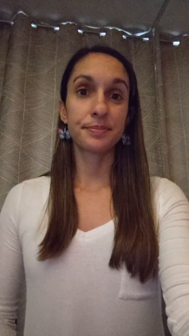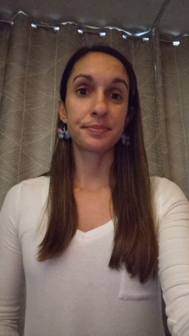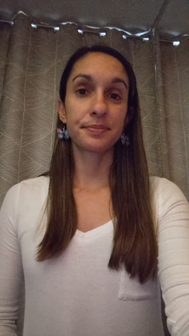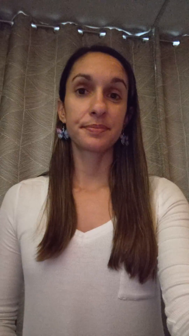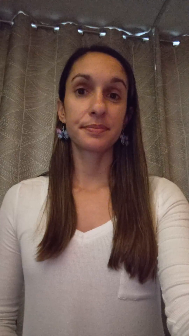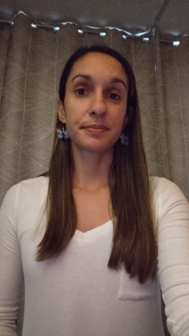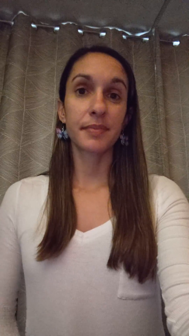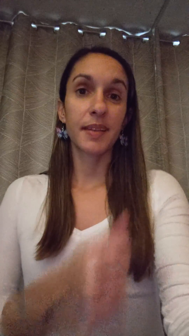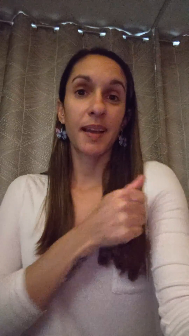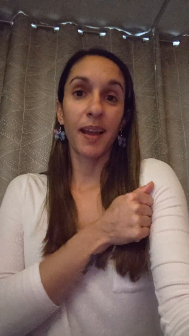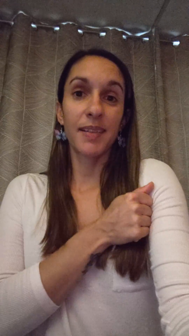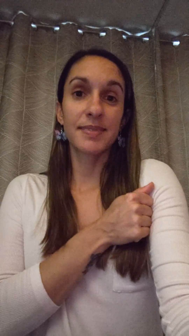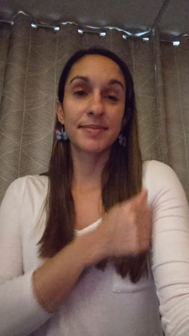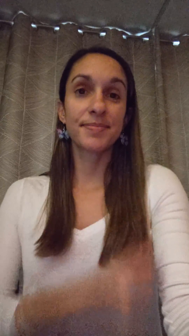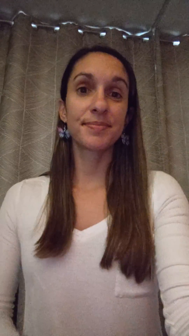hug